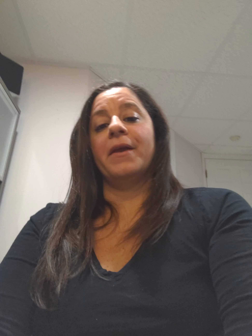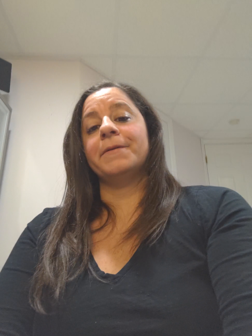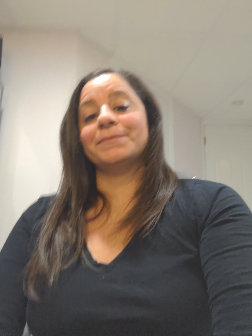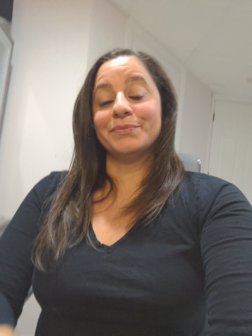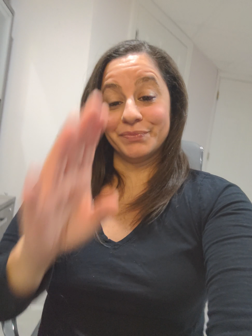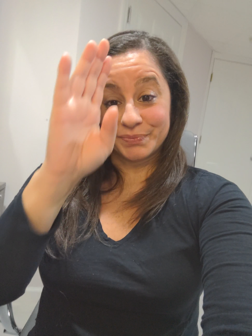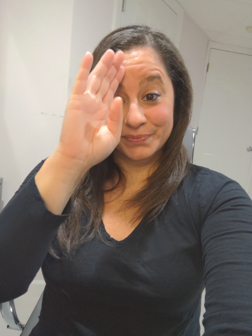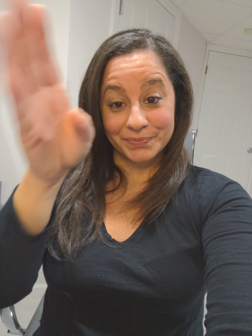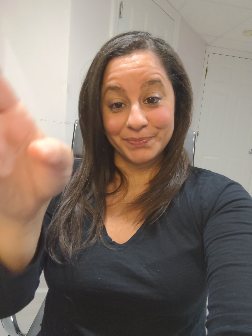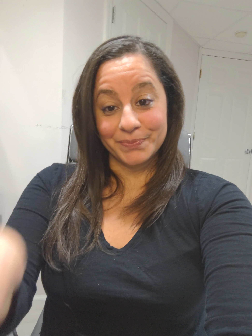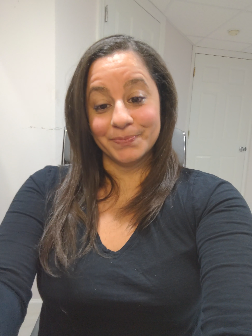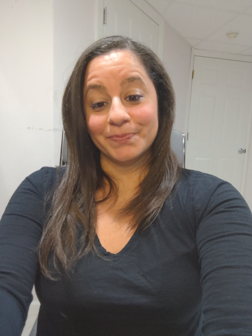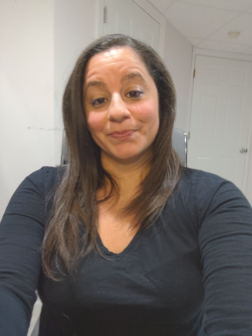hello